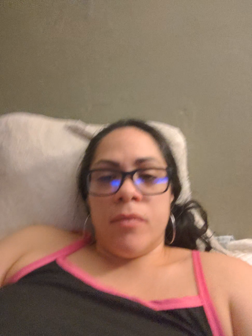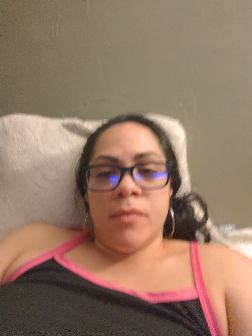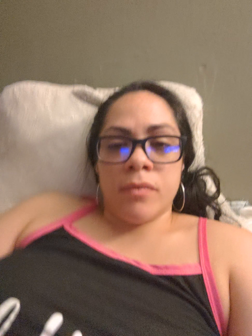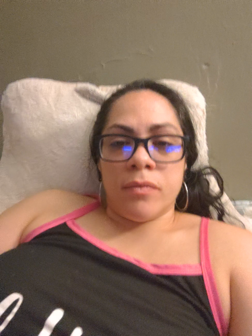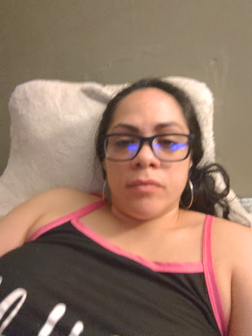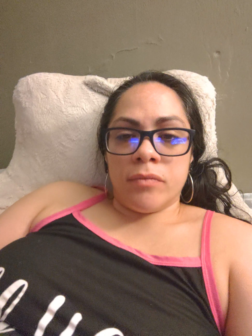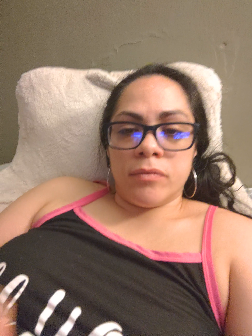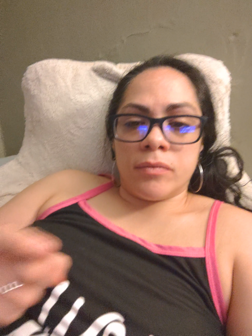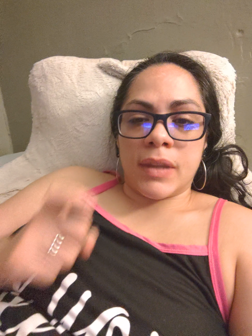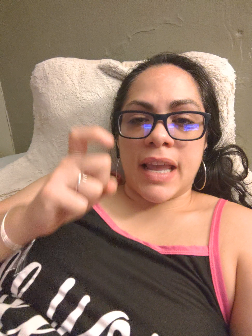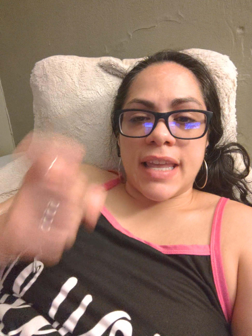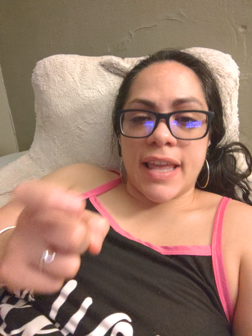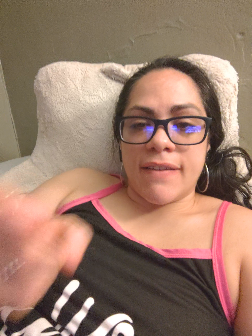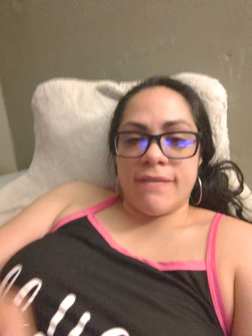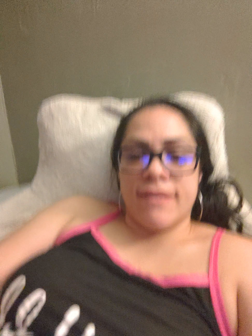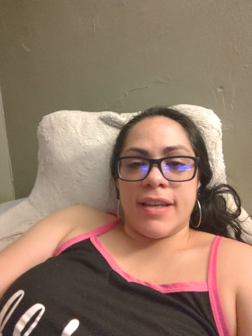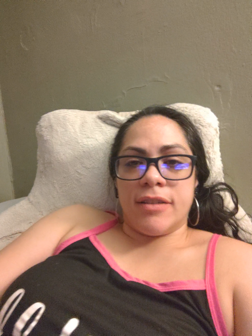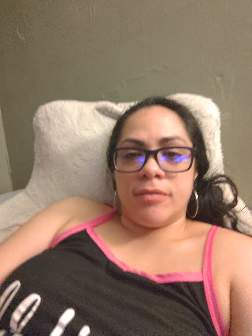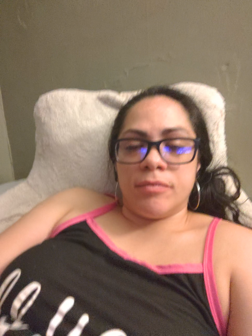gift